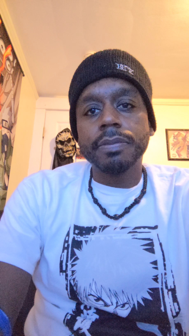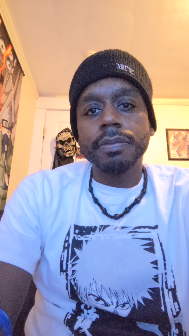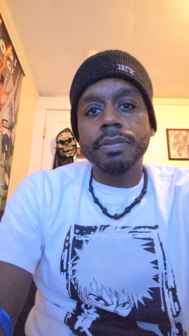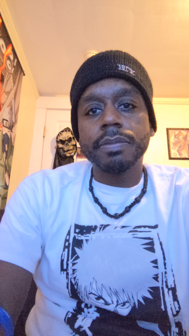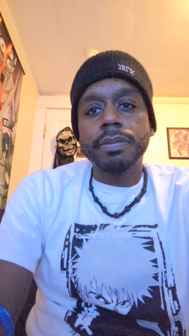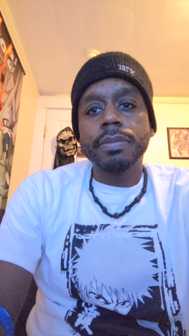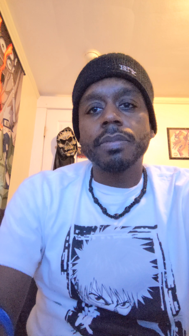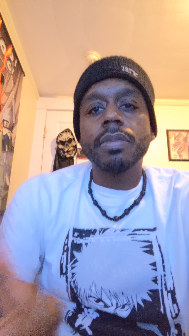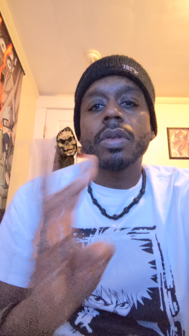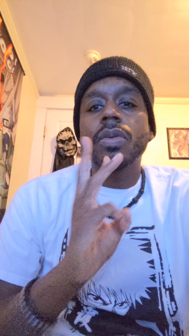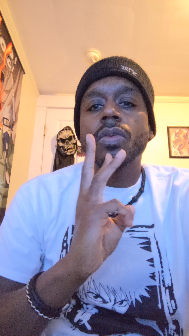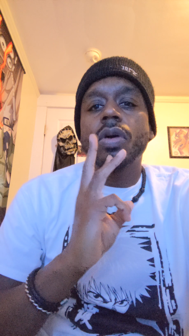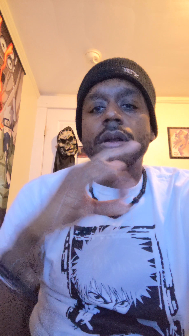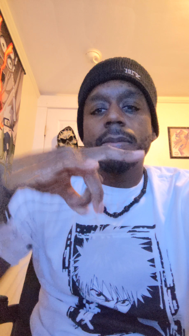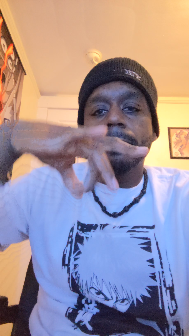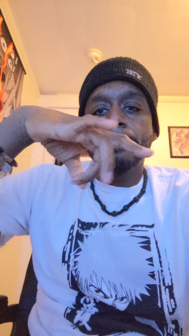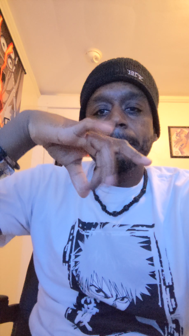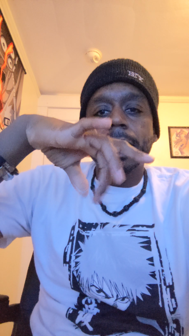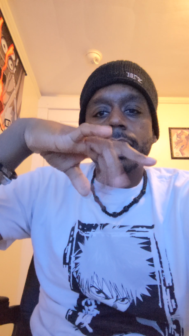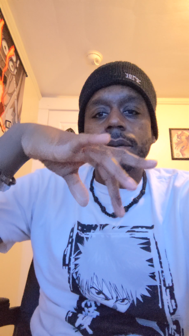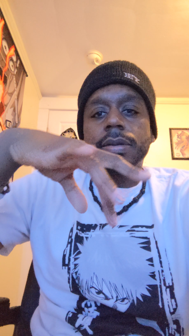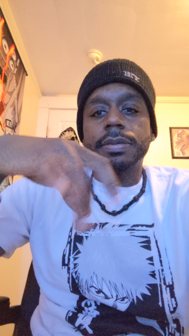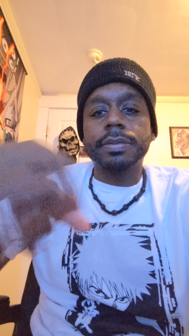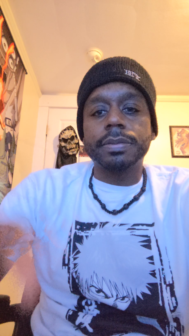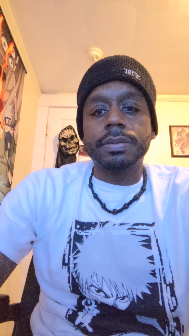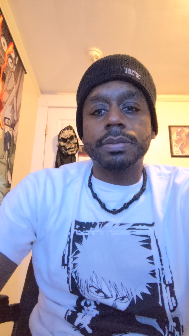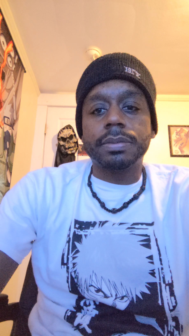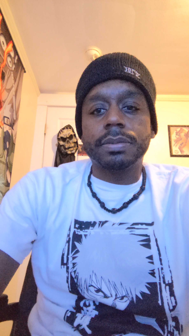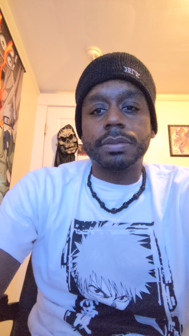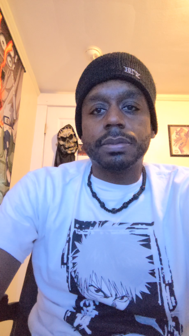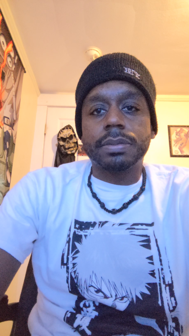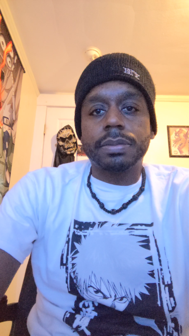melon